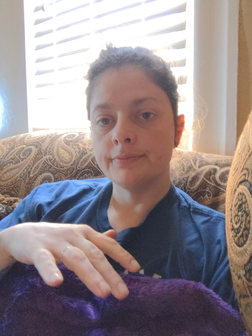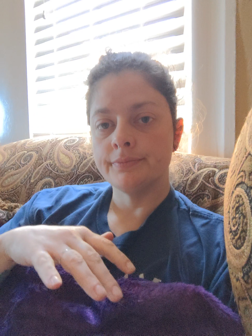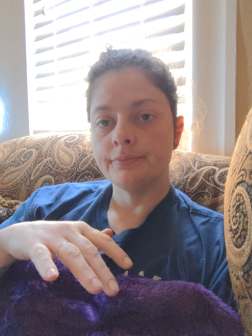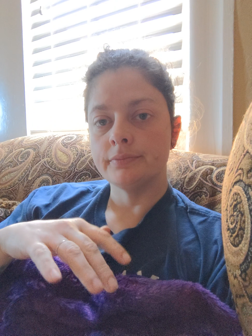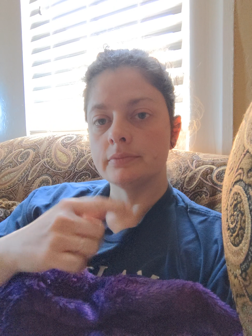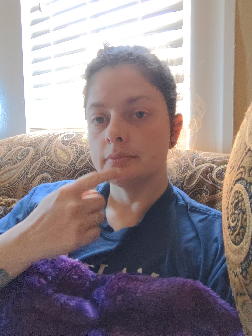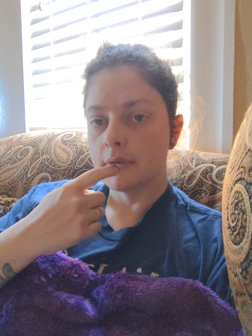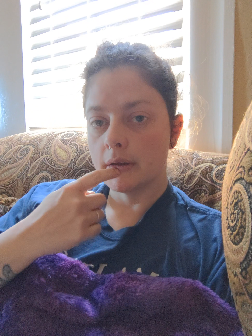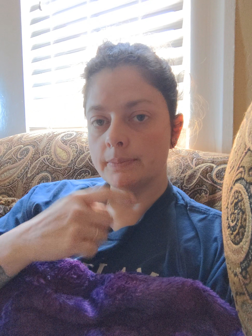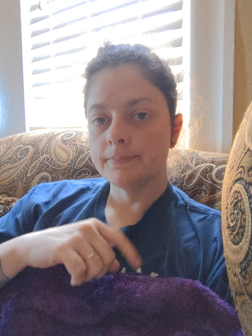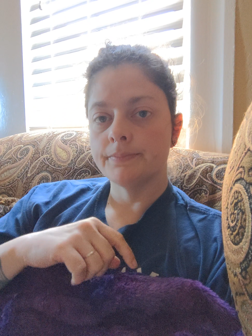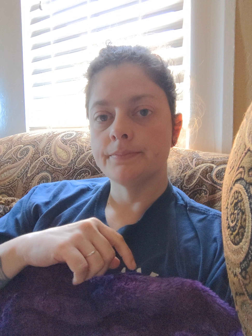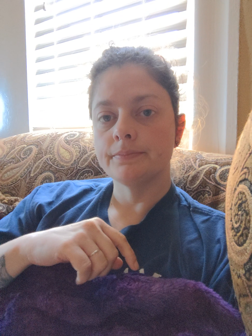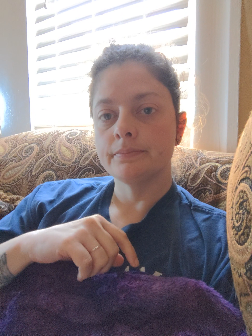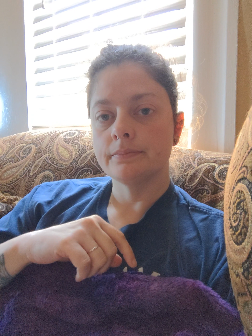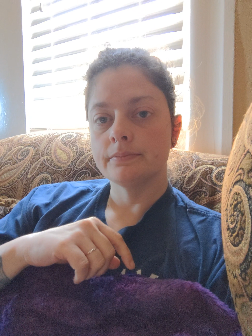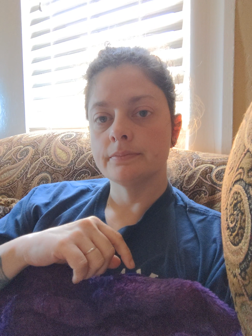tongue